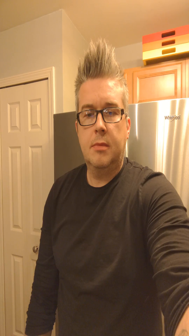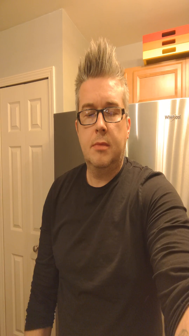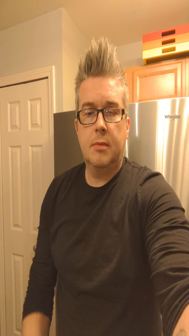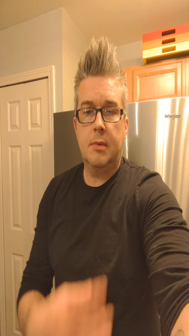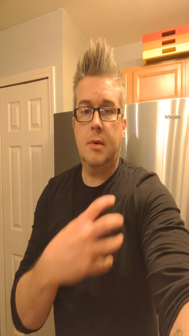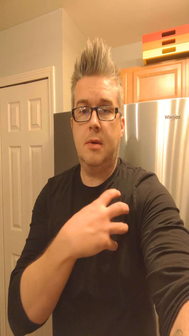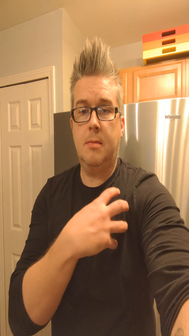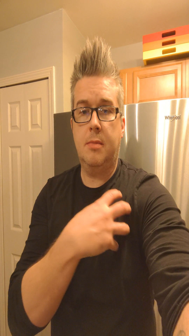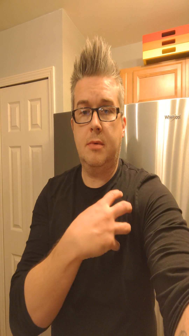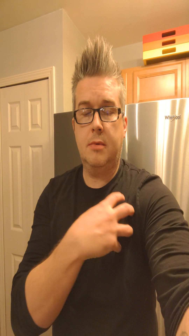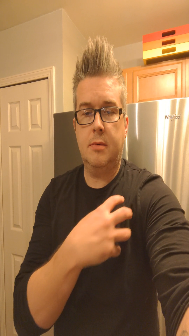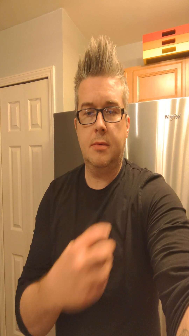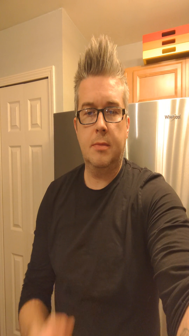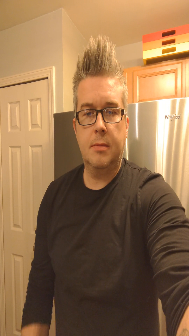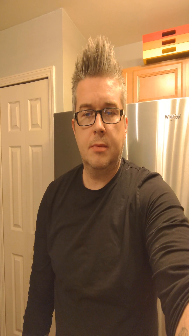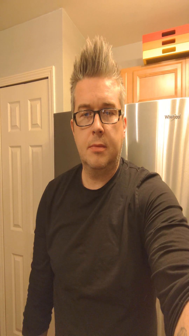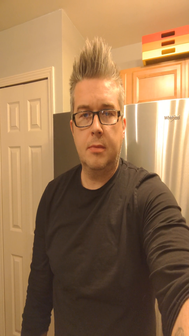police